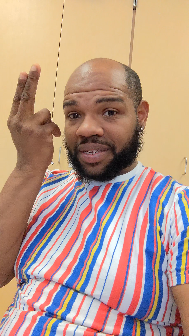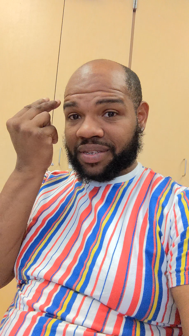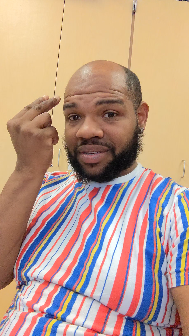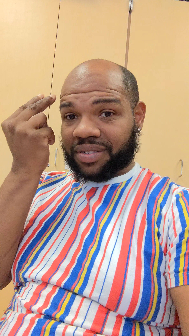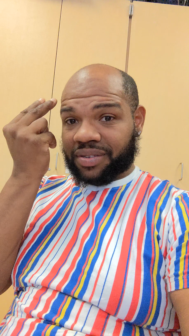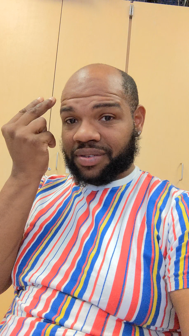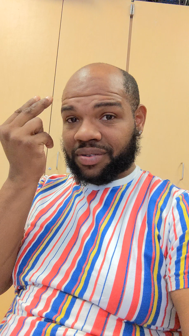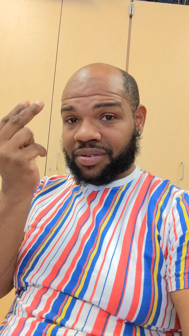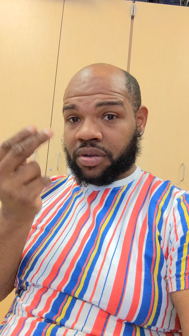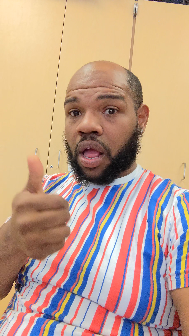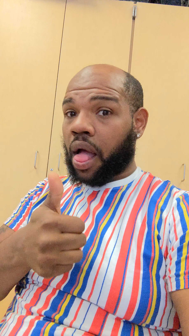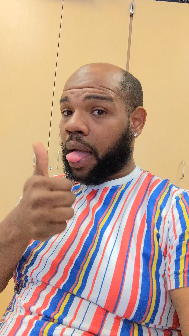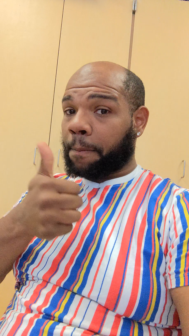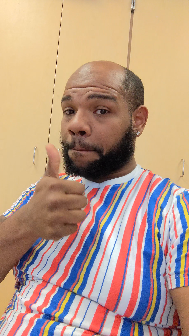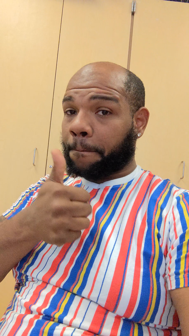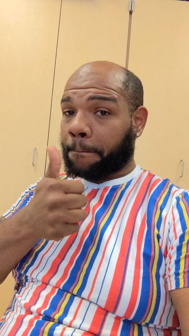help